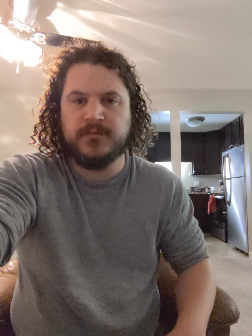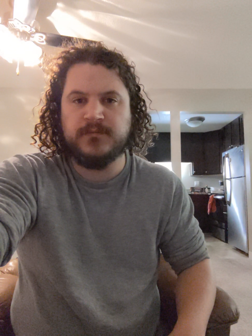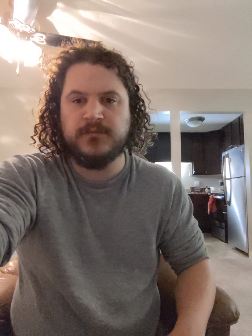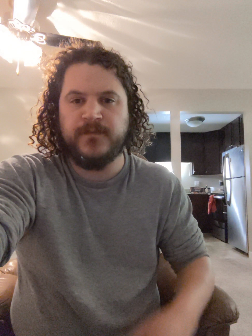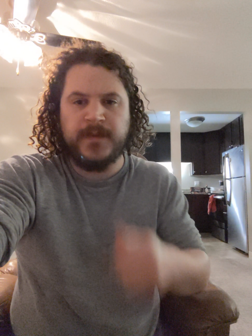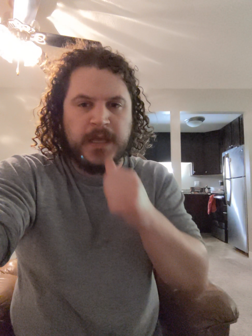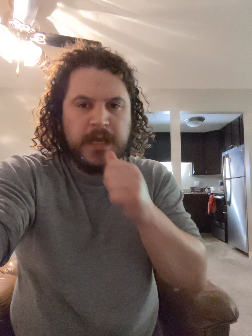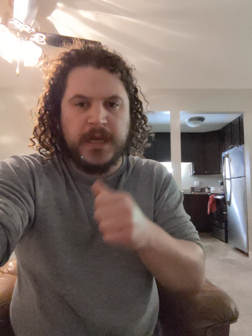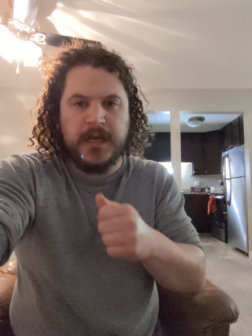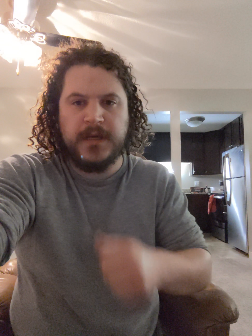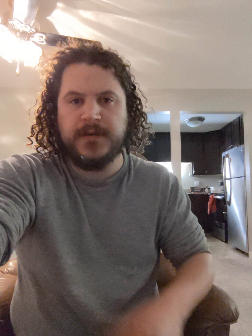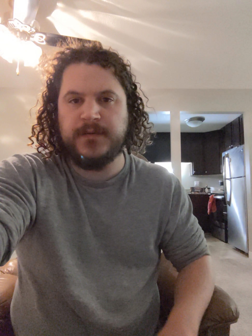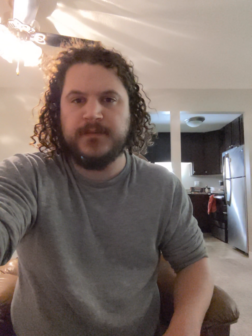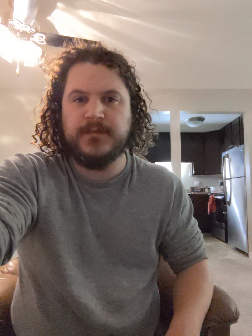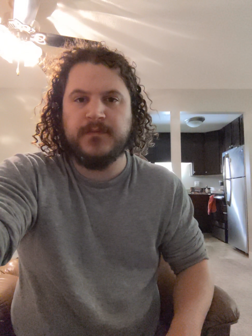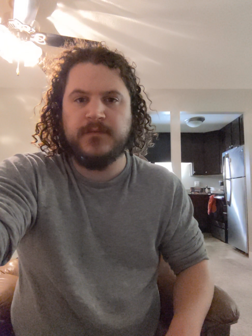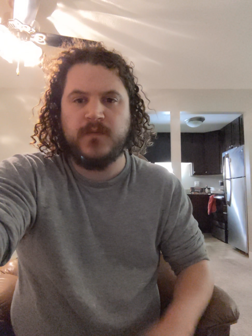hide